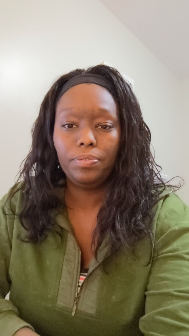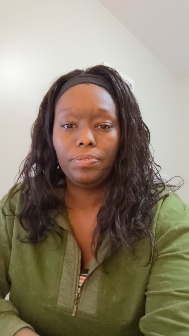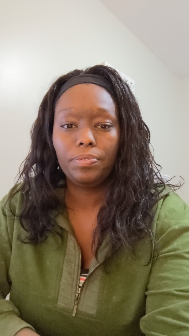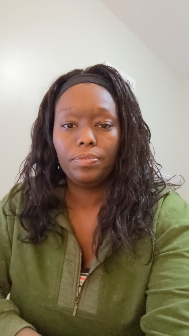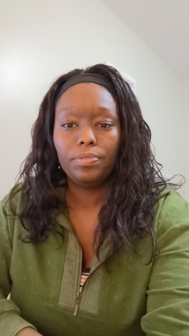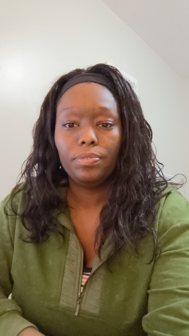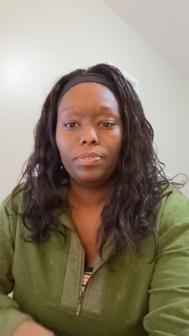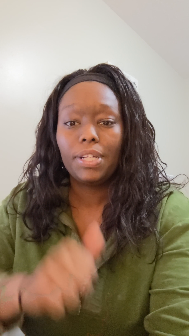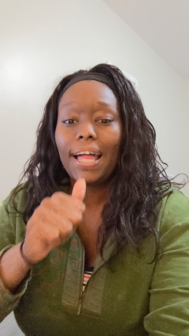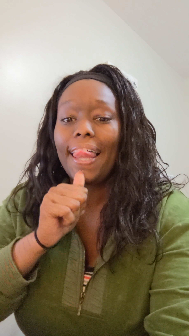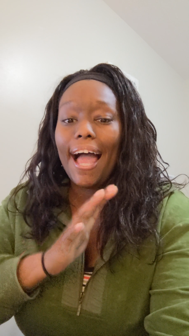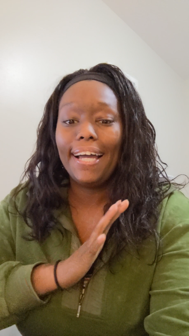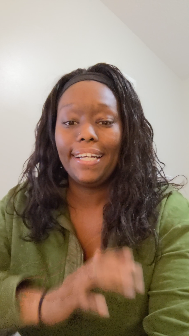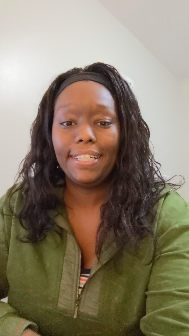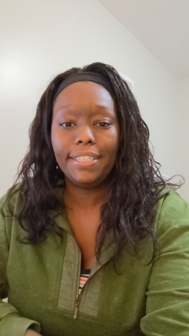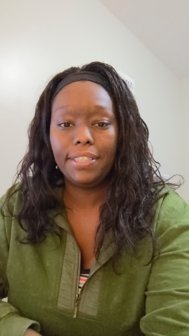lady